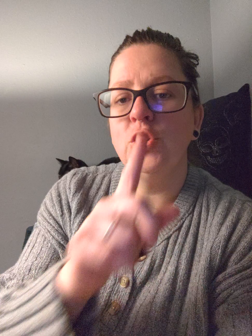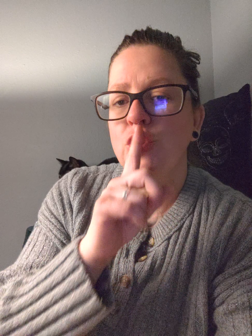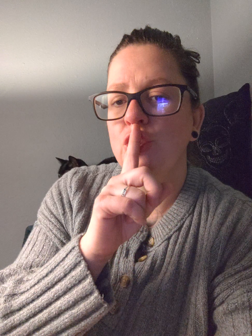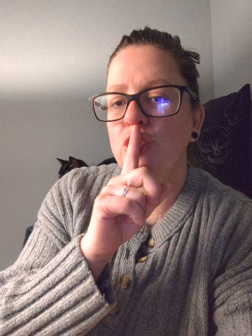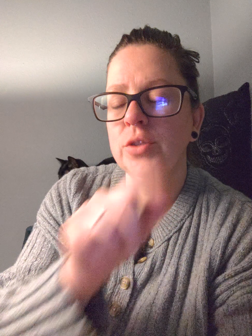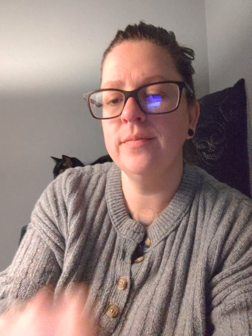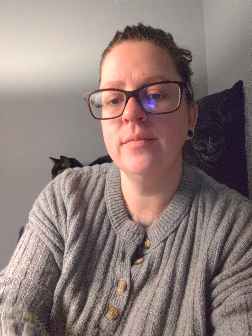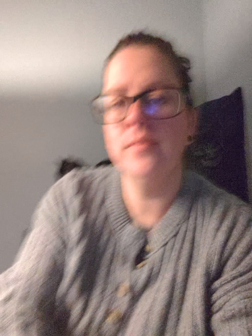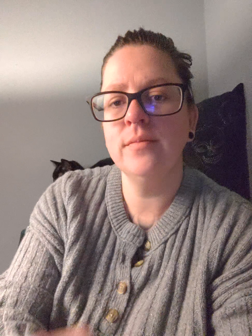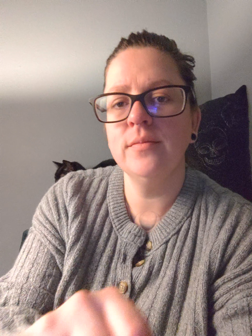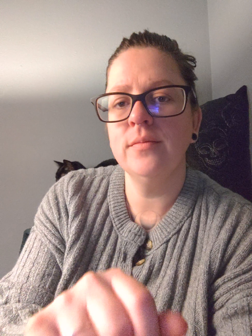shhh